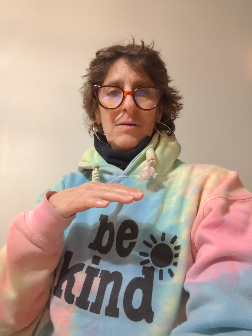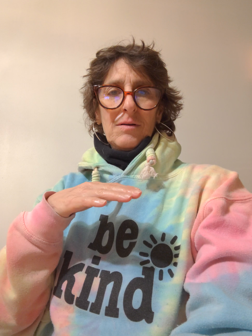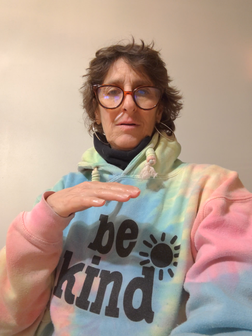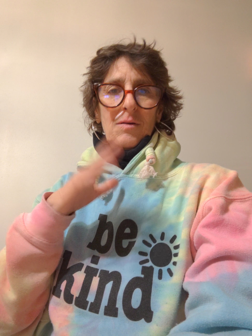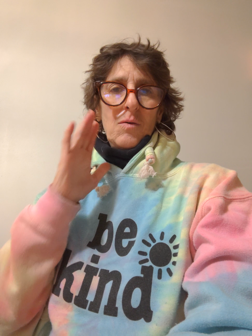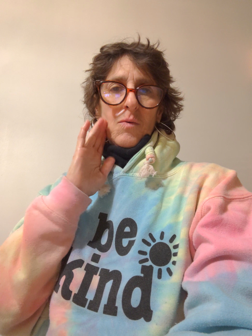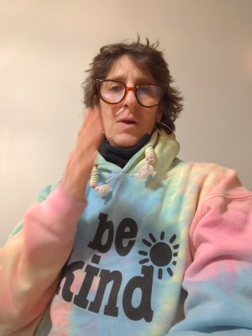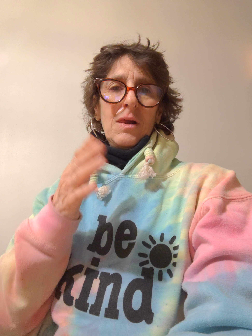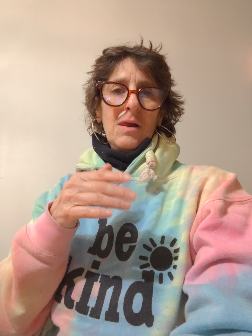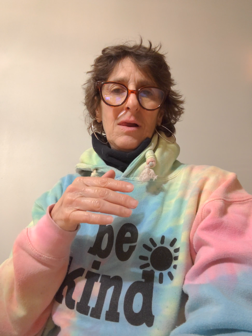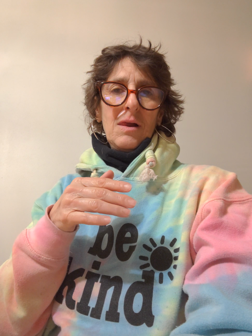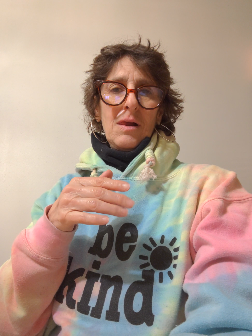will